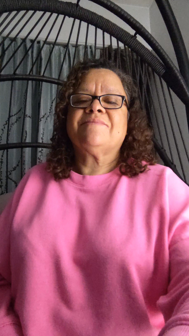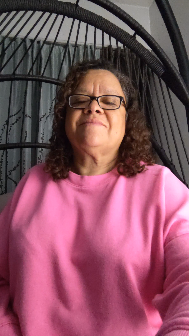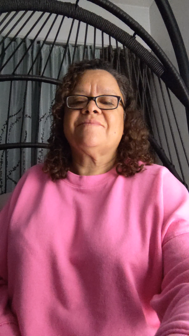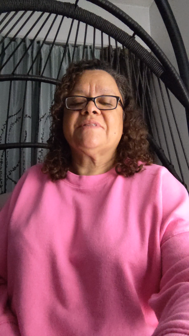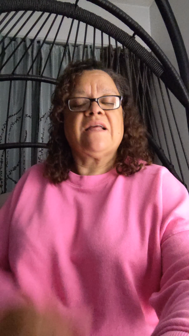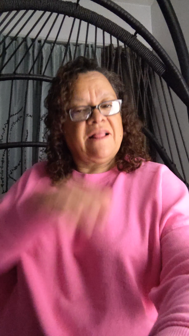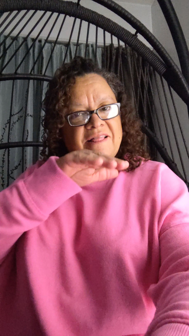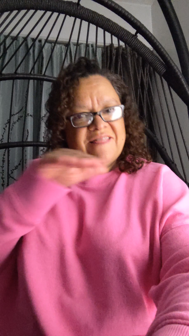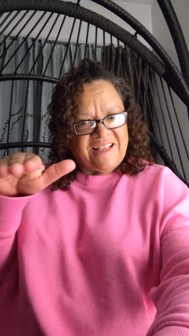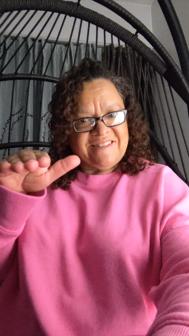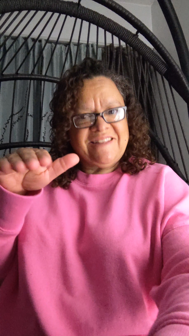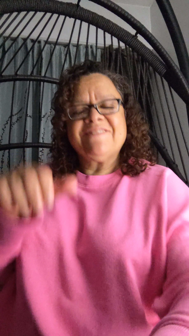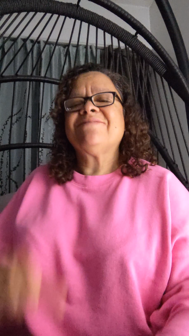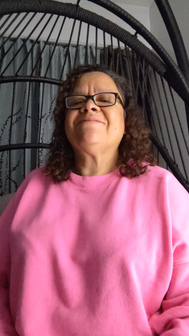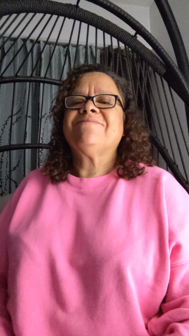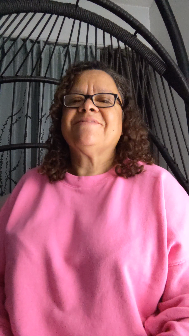nice